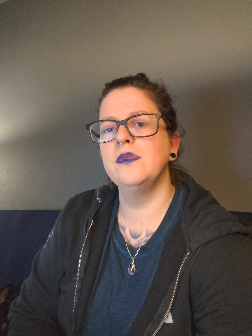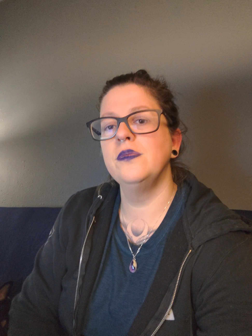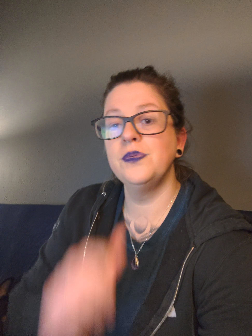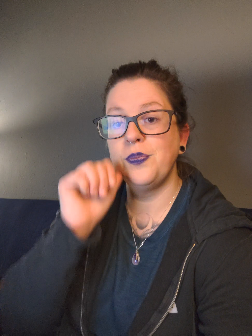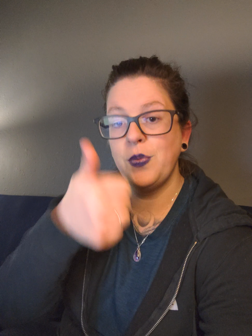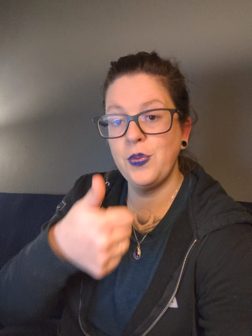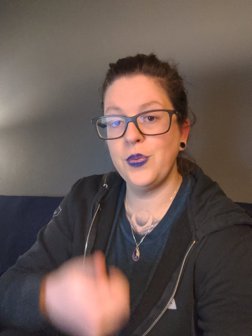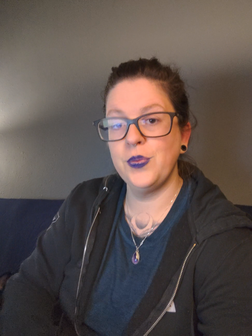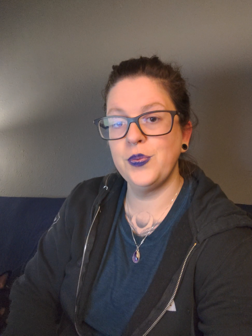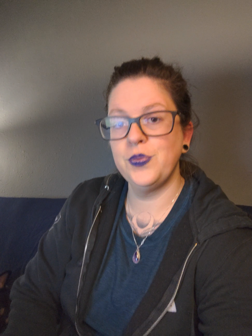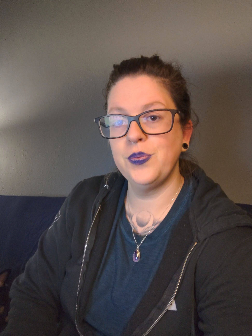tomorrow